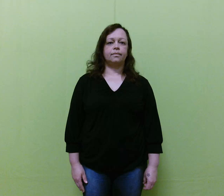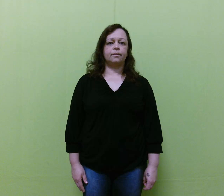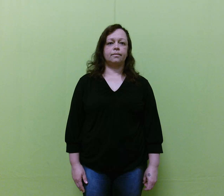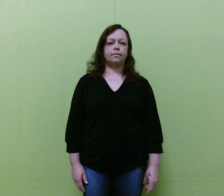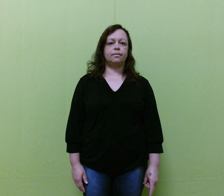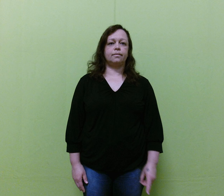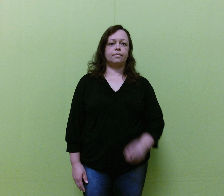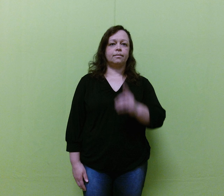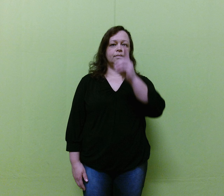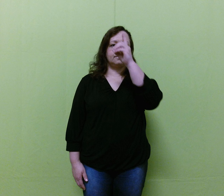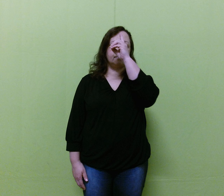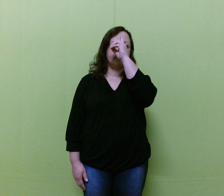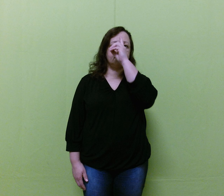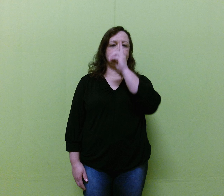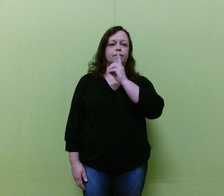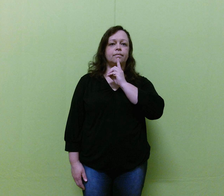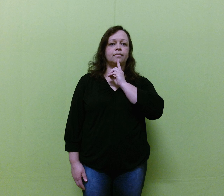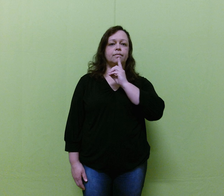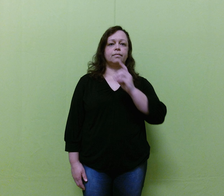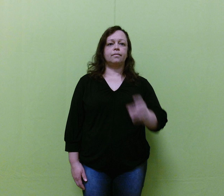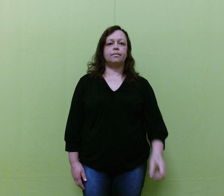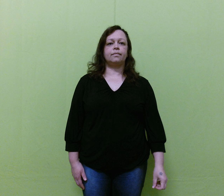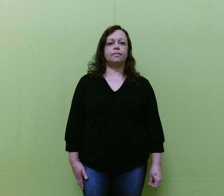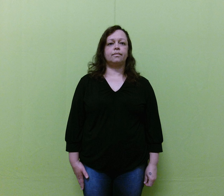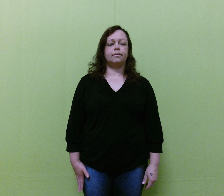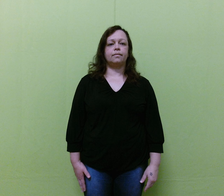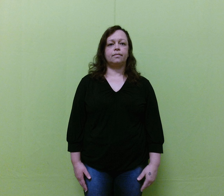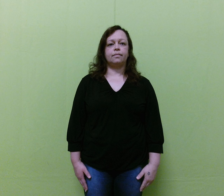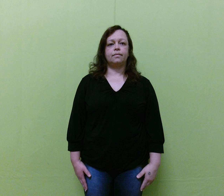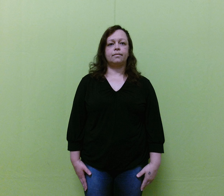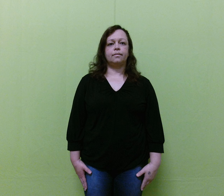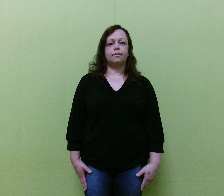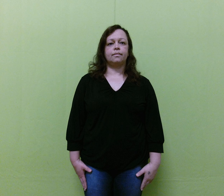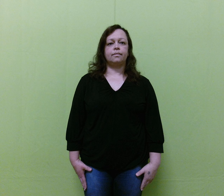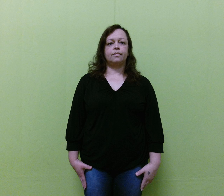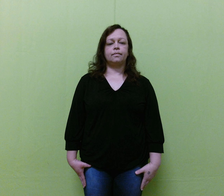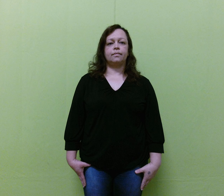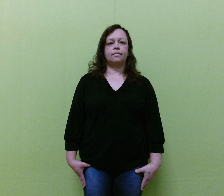amarelo